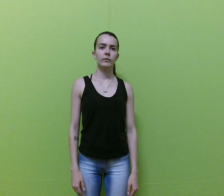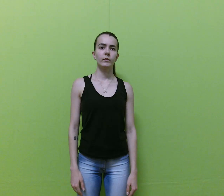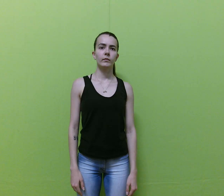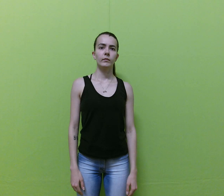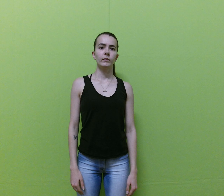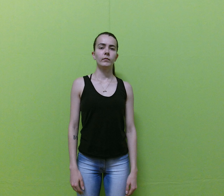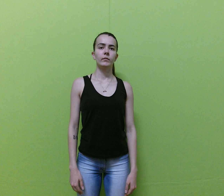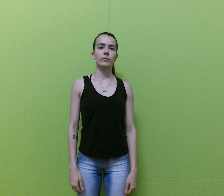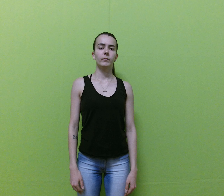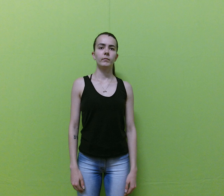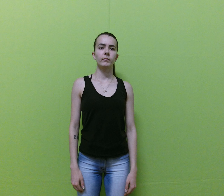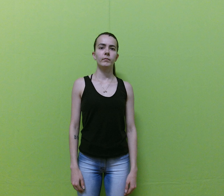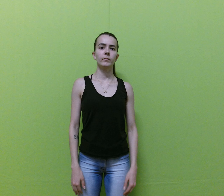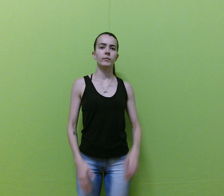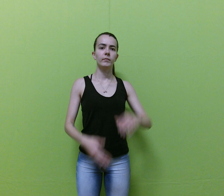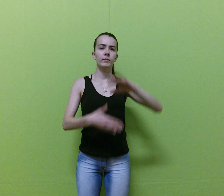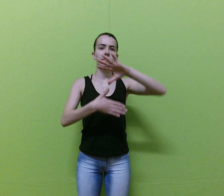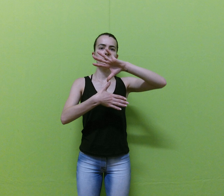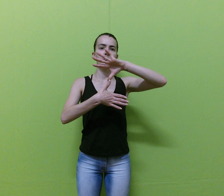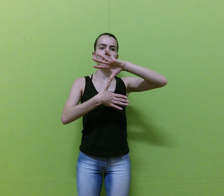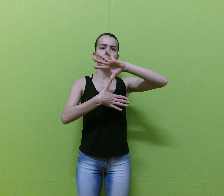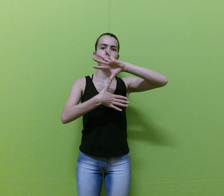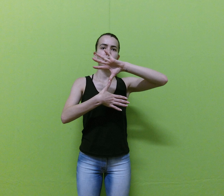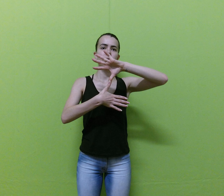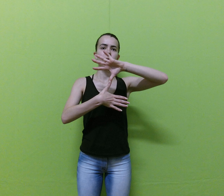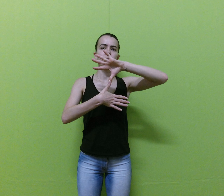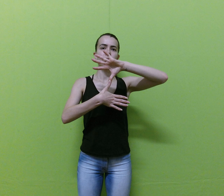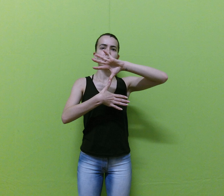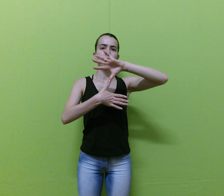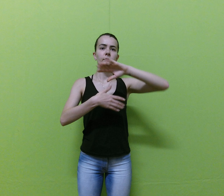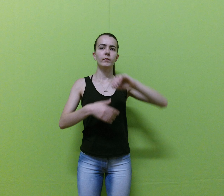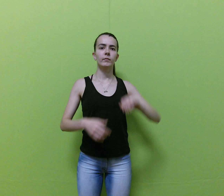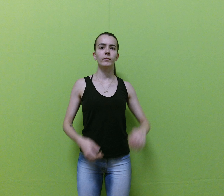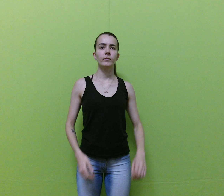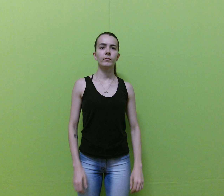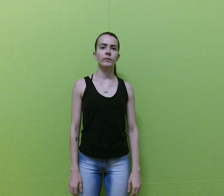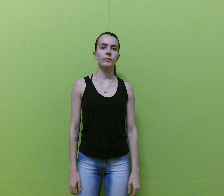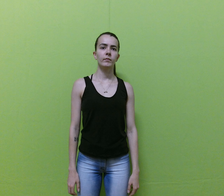América